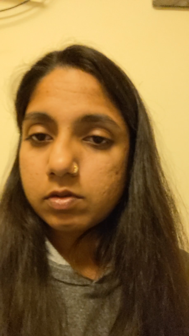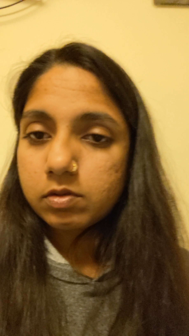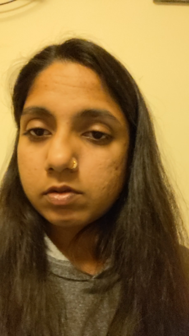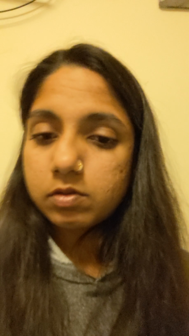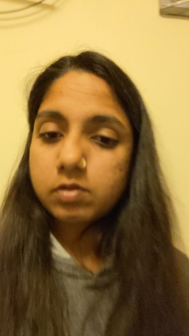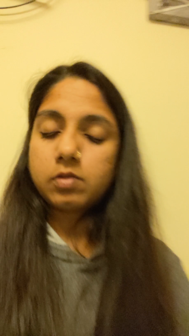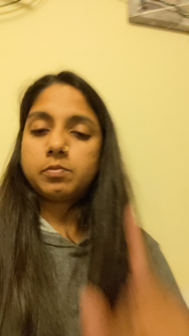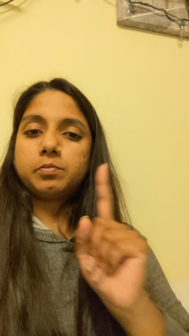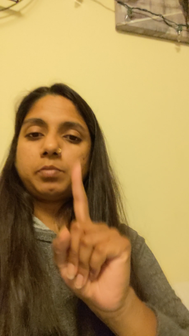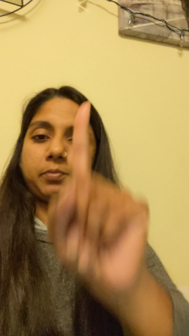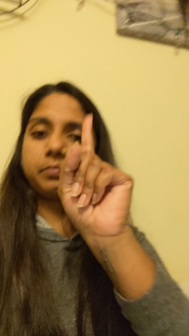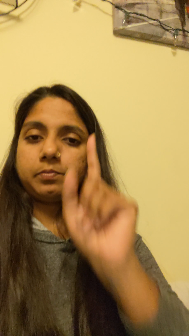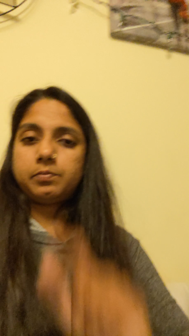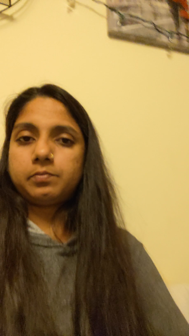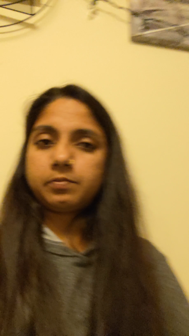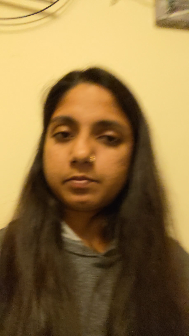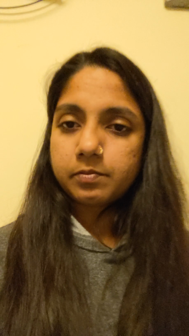bump